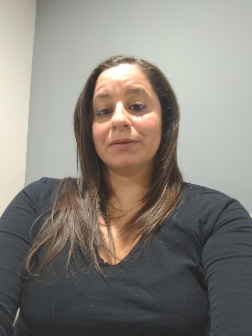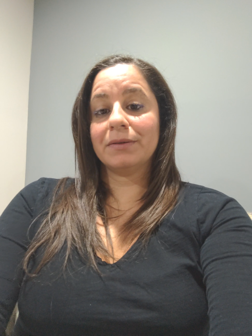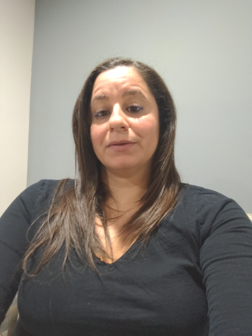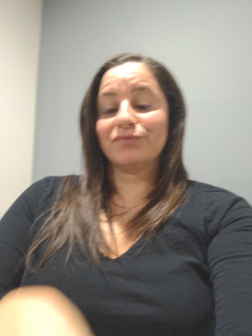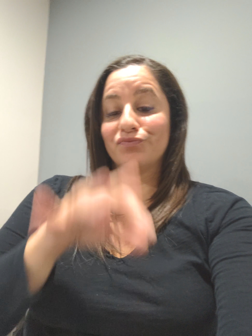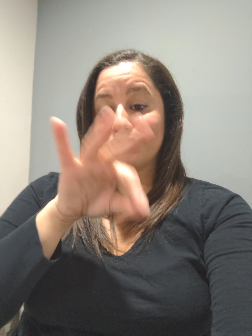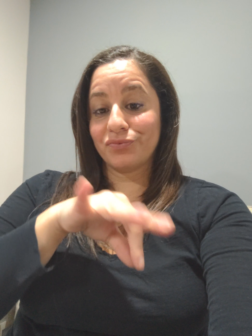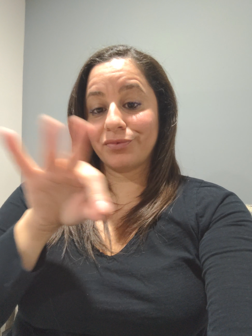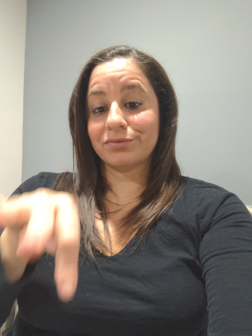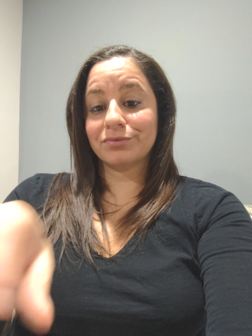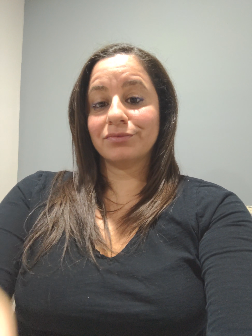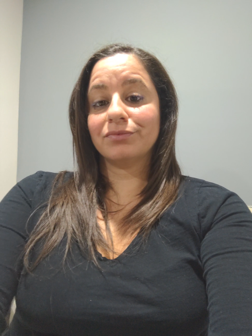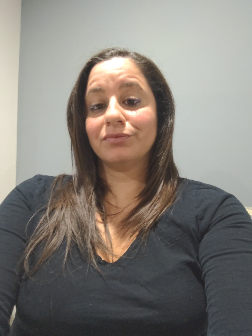french fries